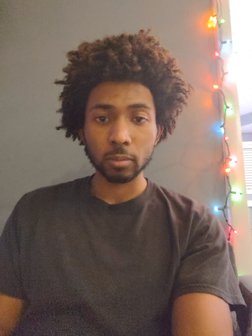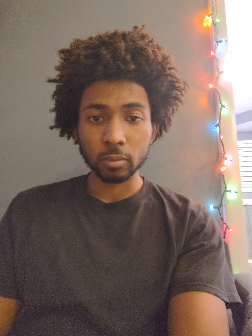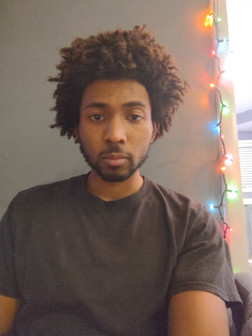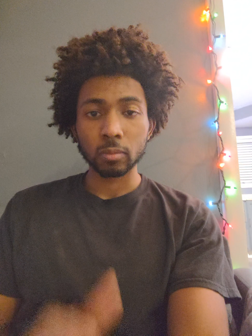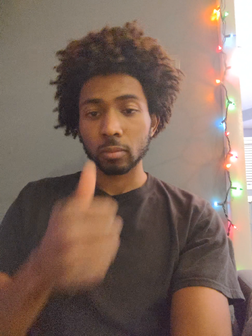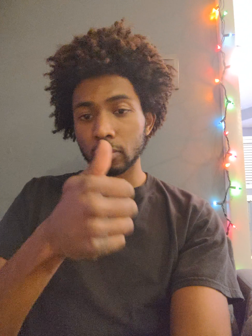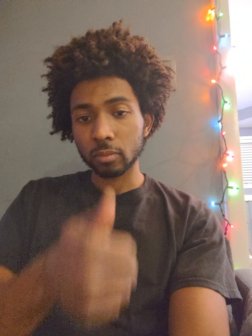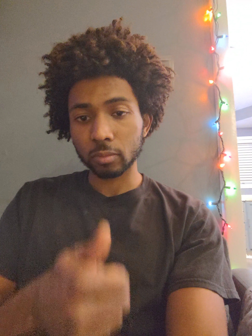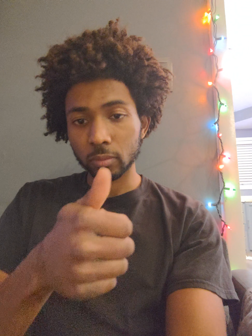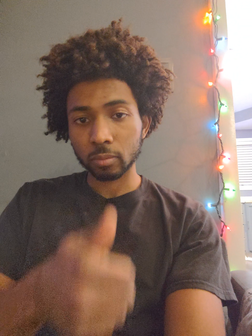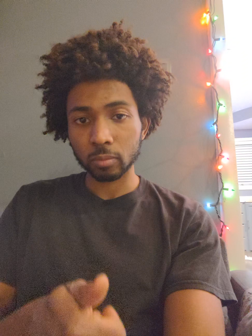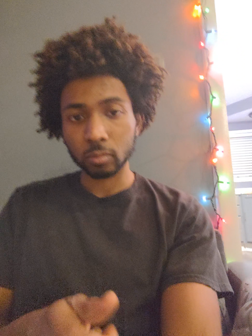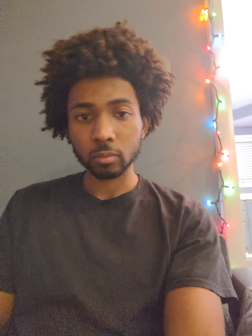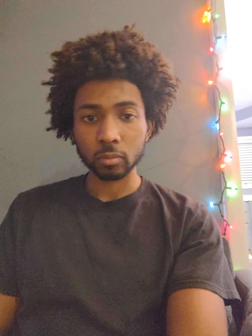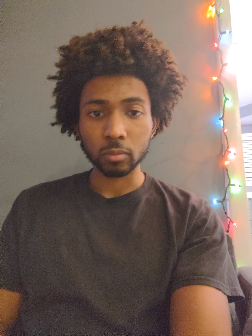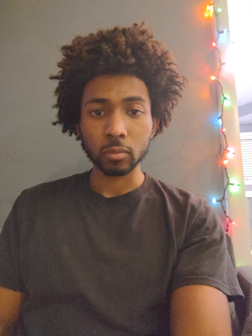every